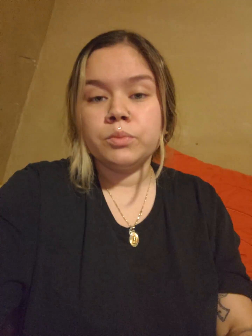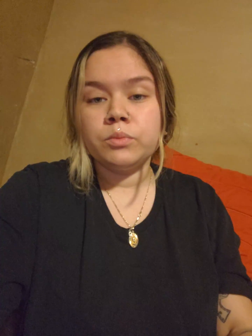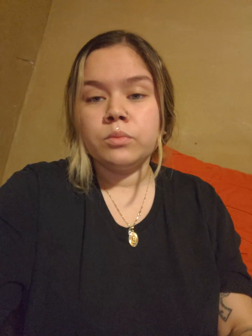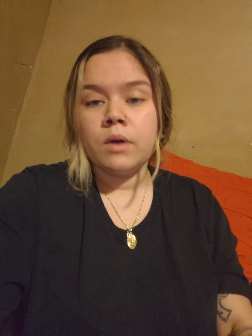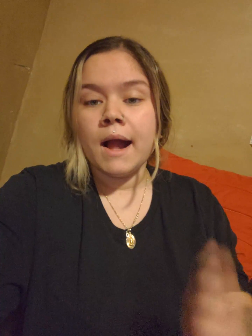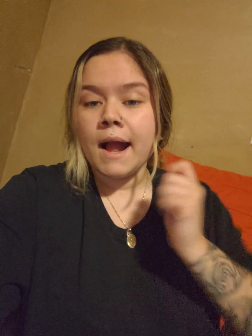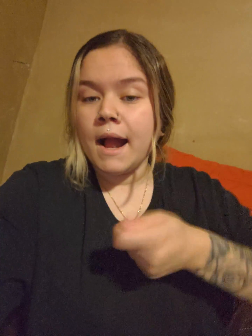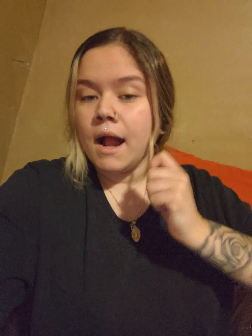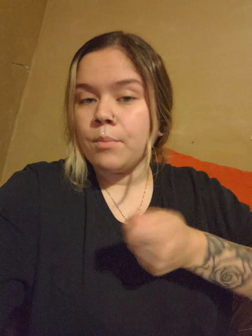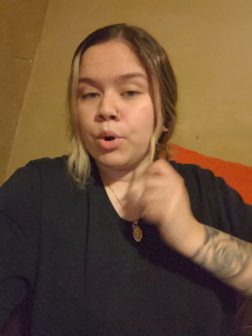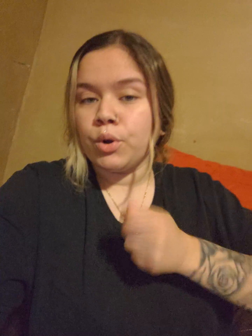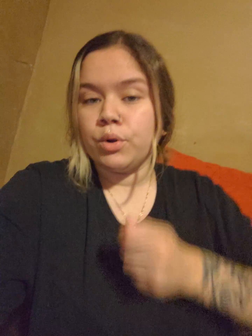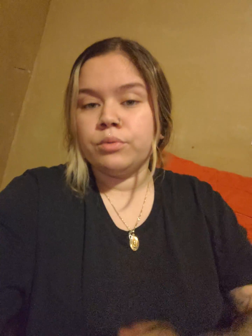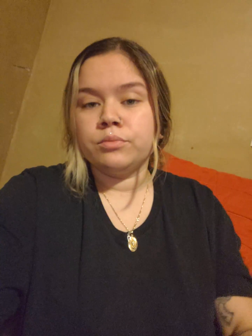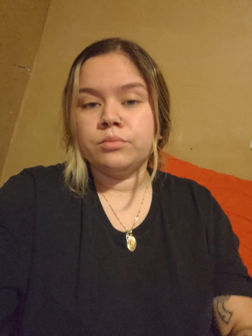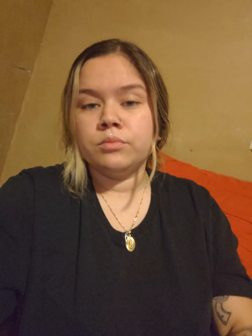hammer